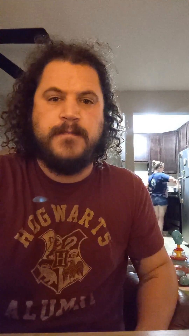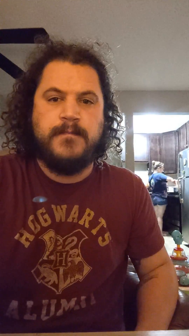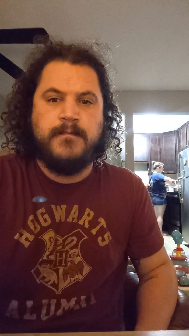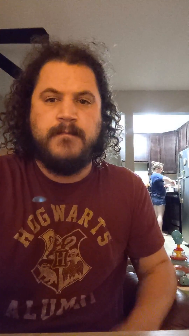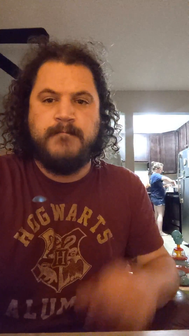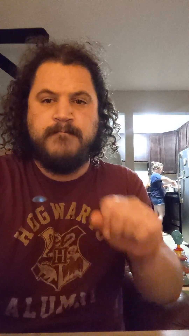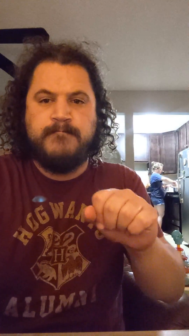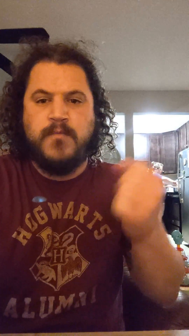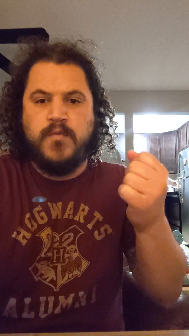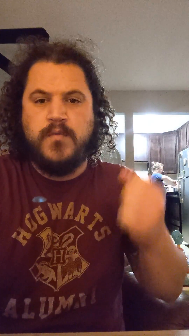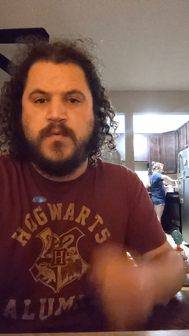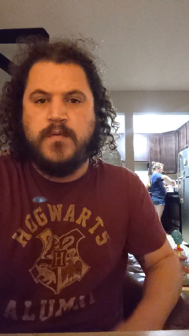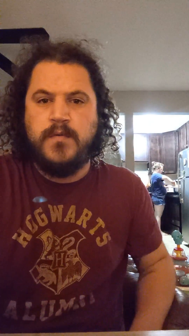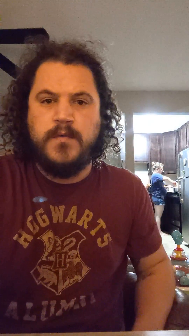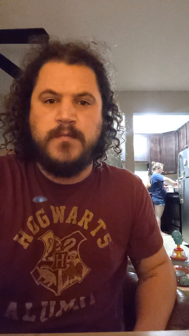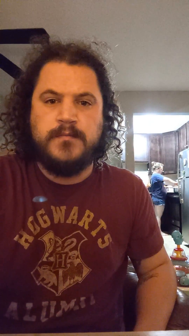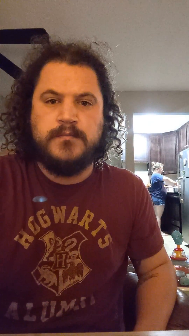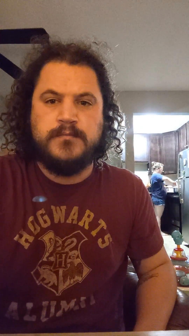broken